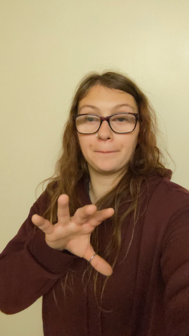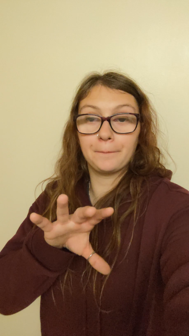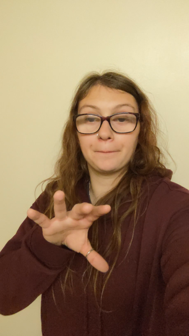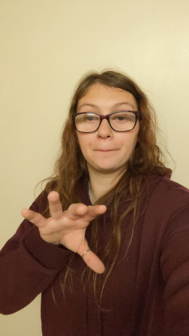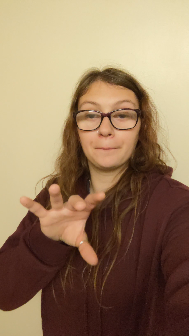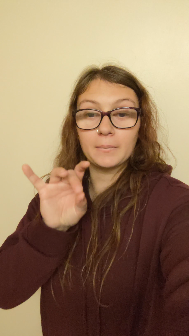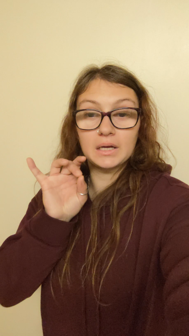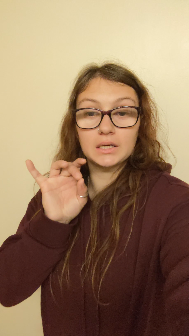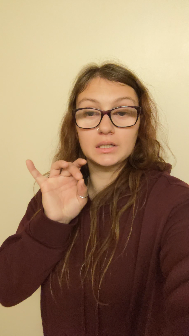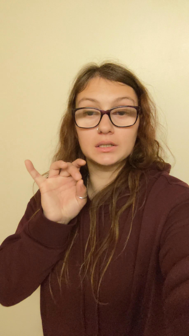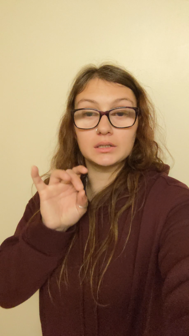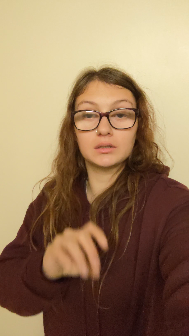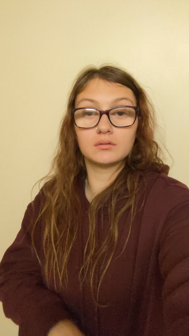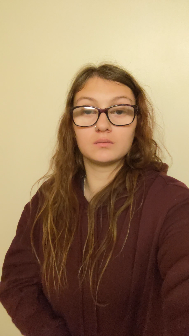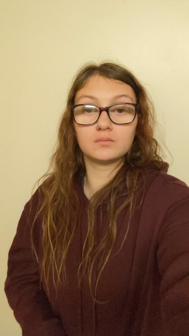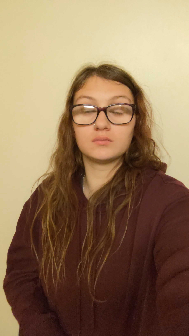pick